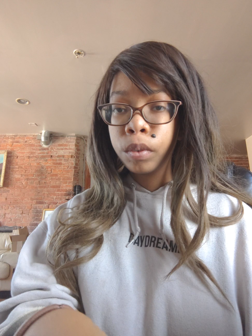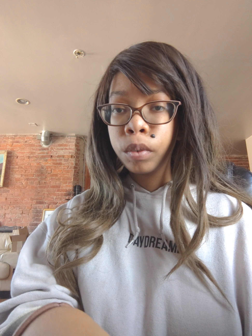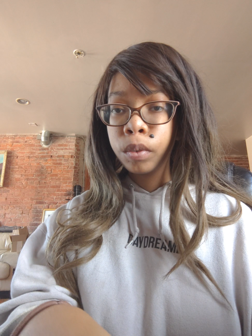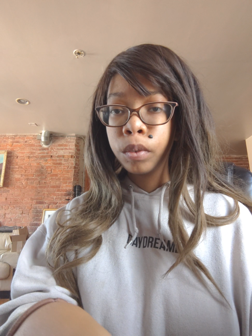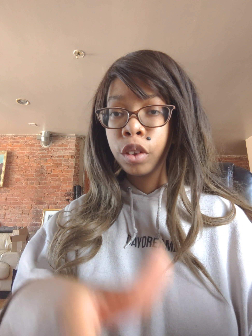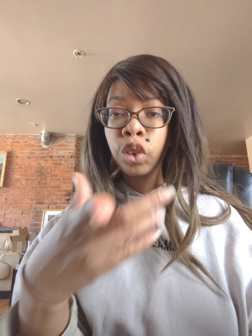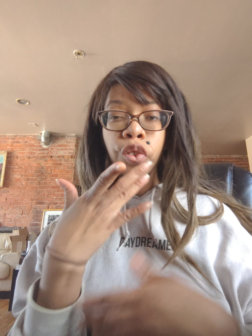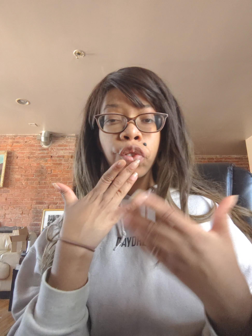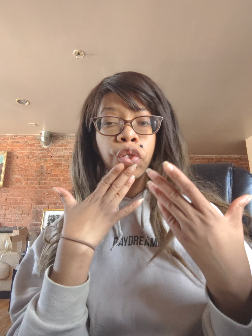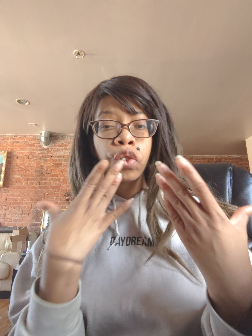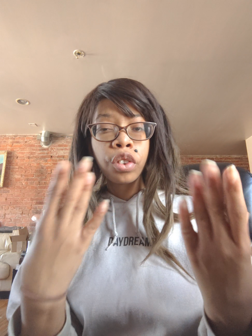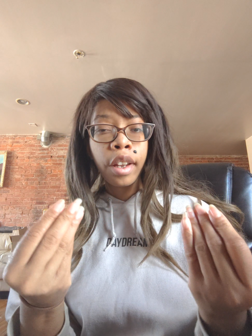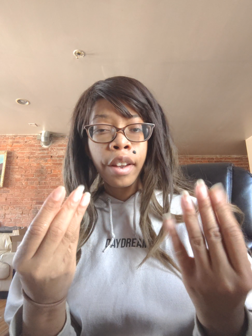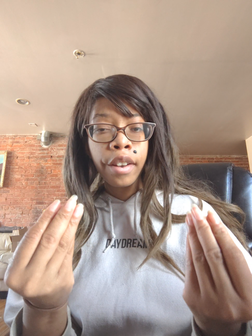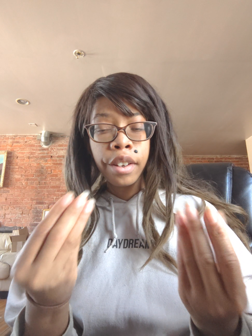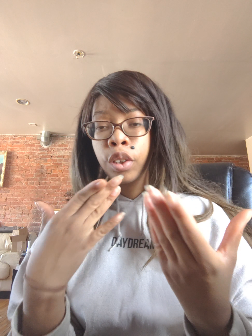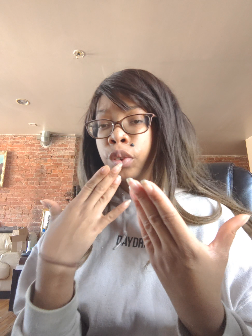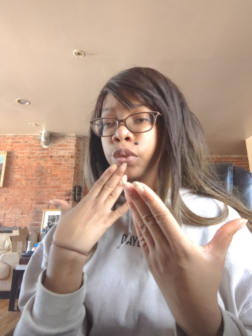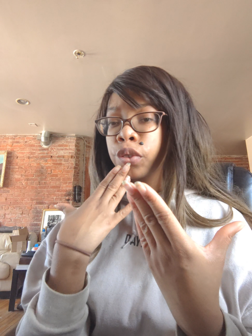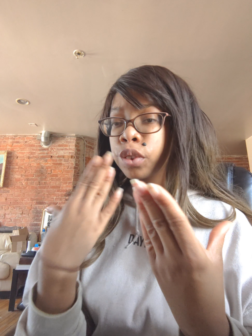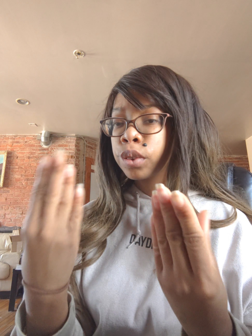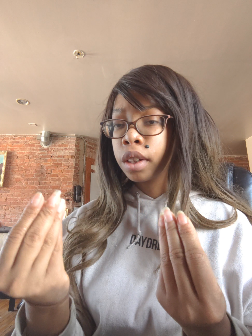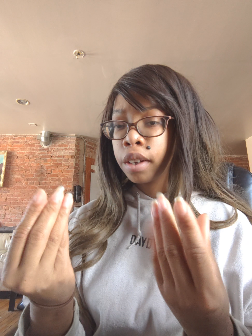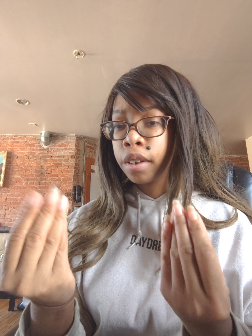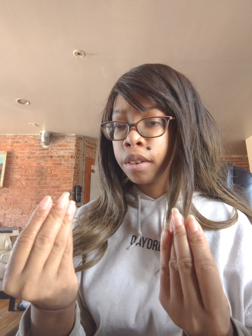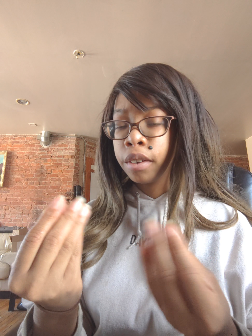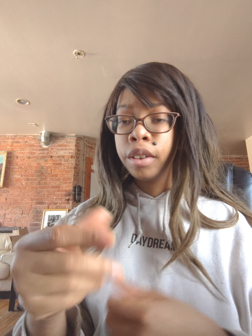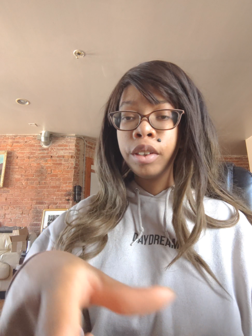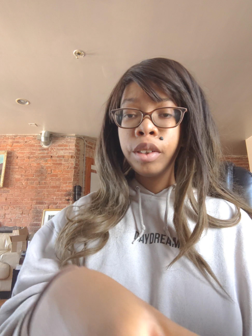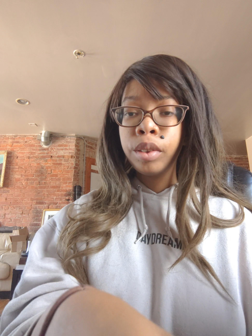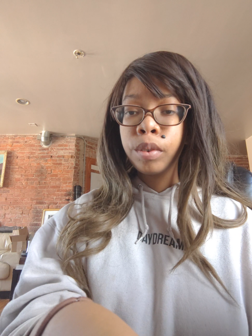wet